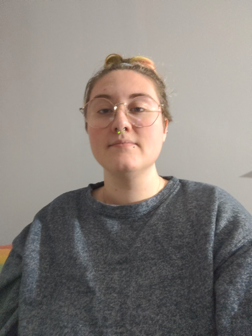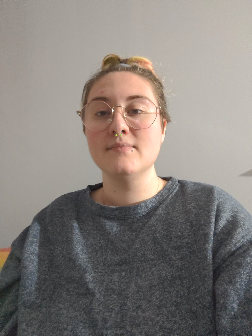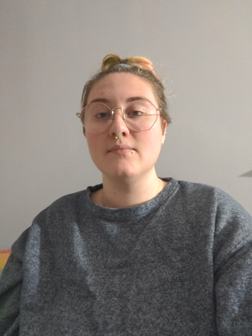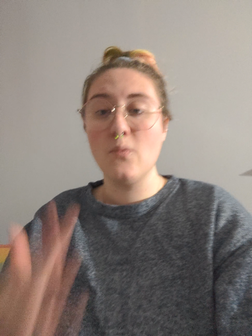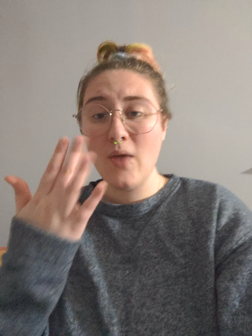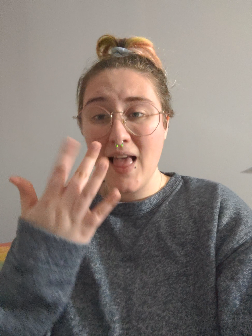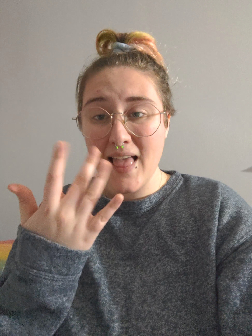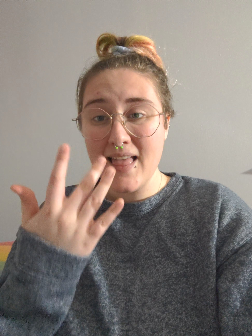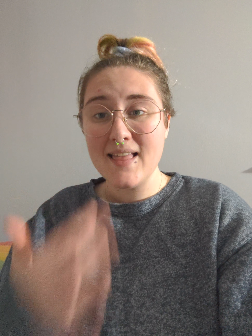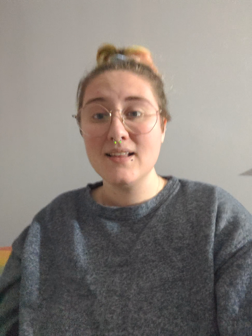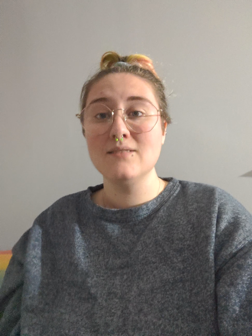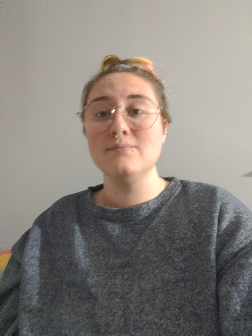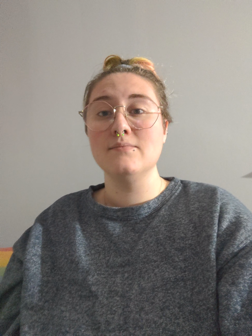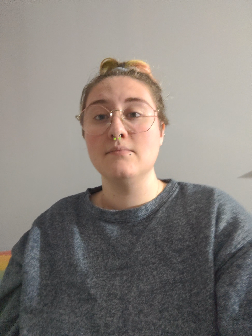wait